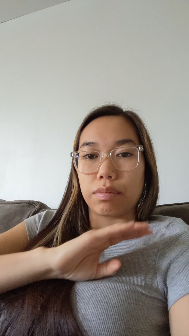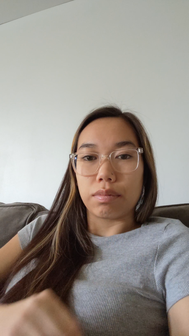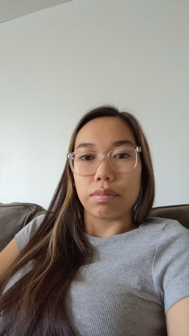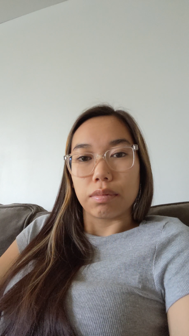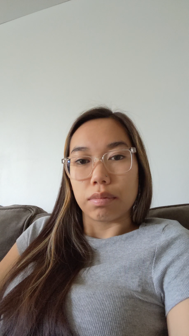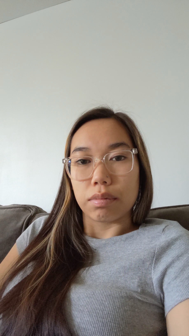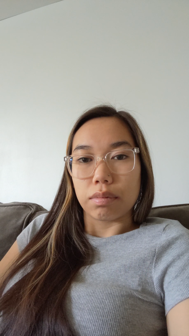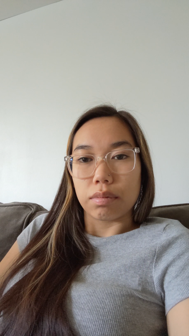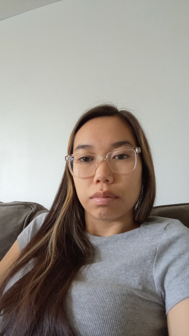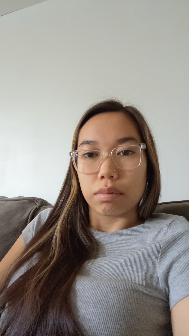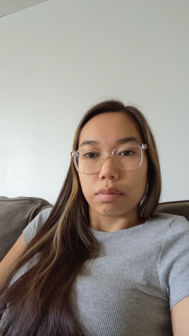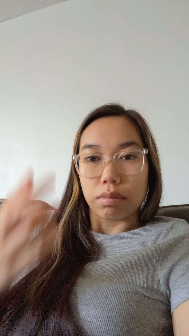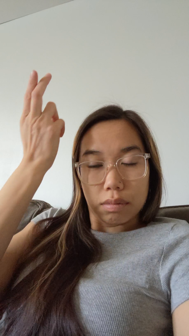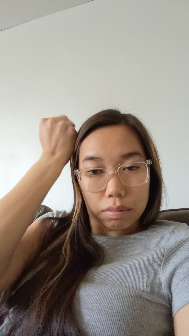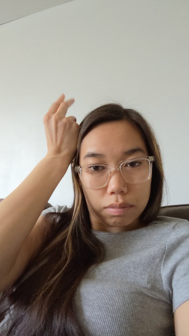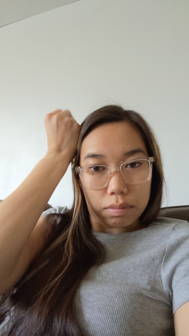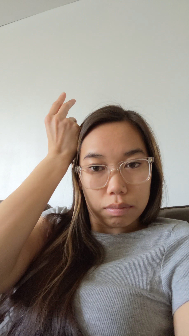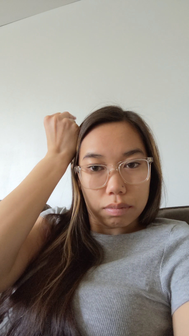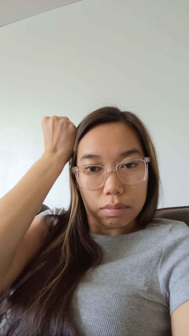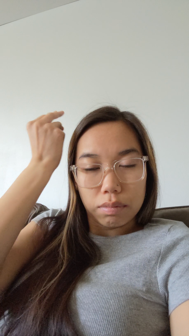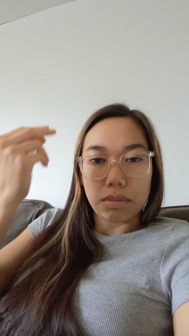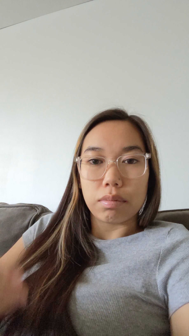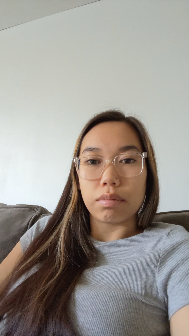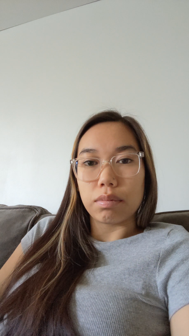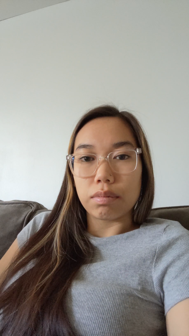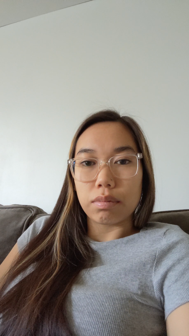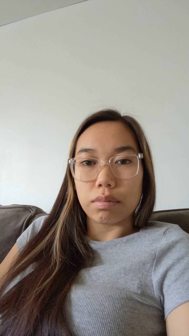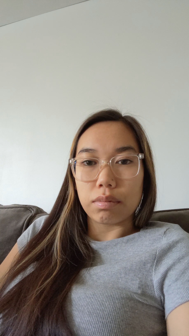rabbit